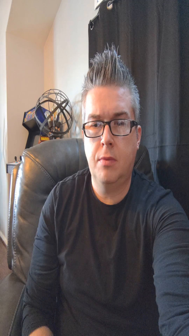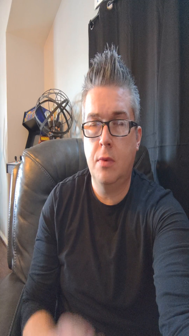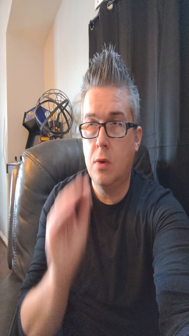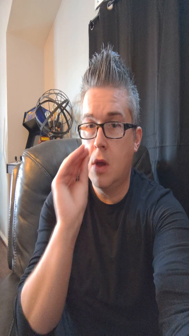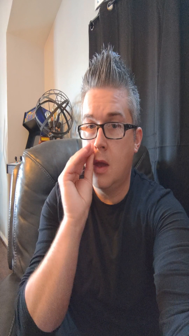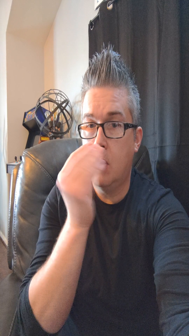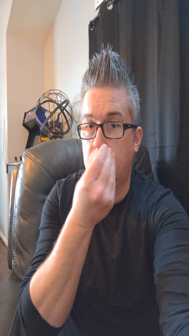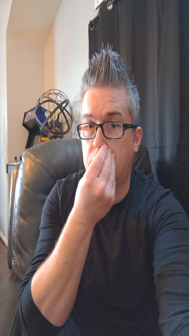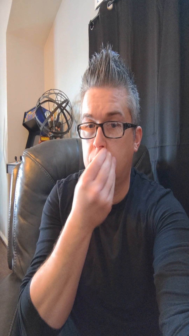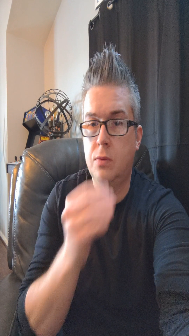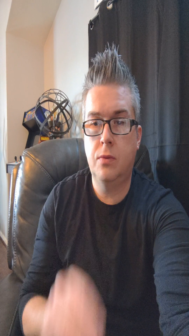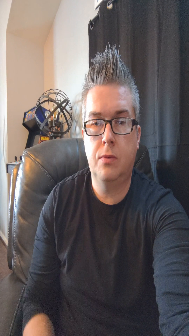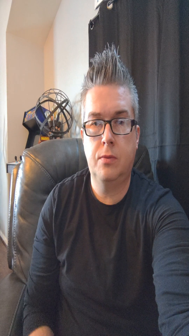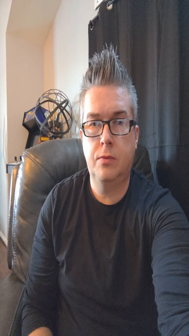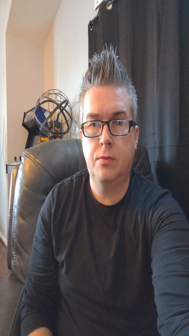flower